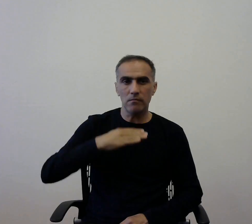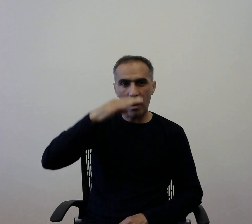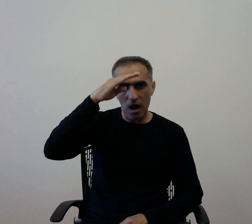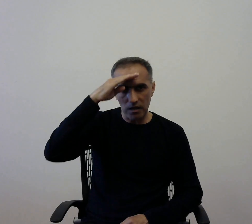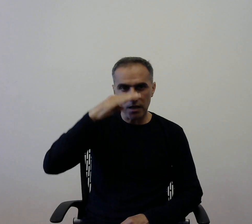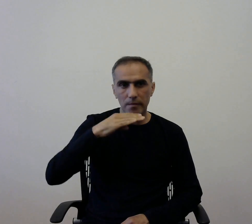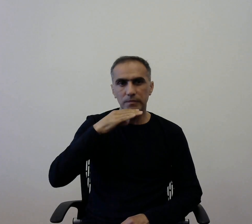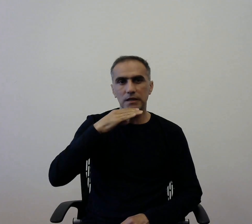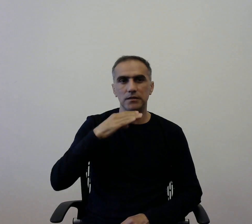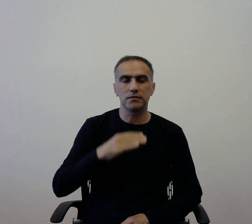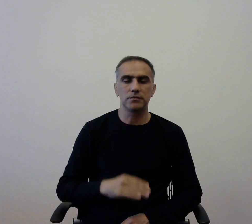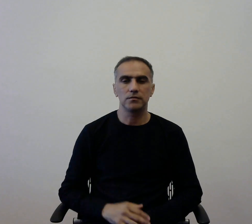ata